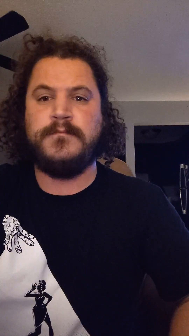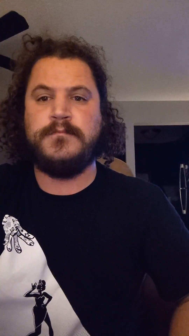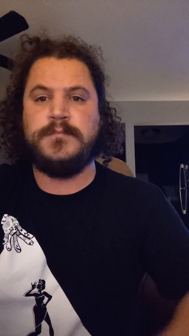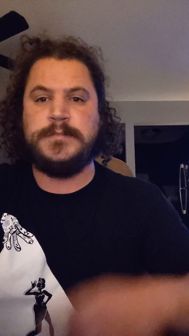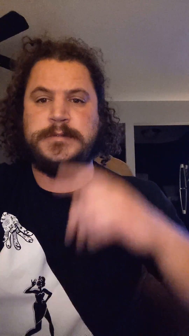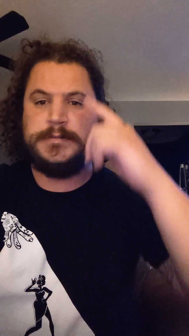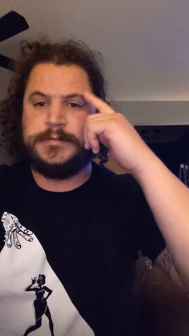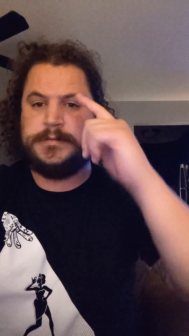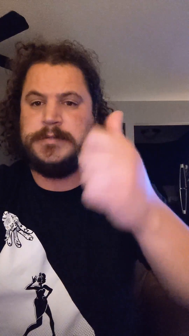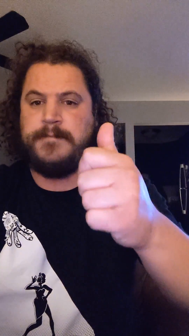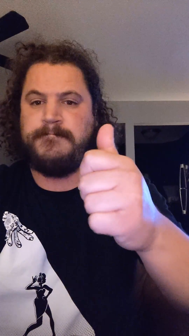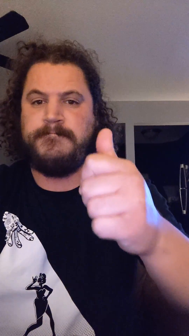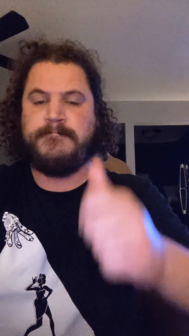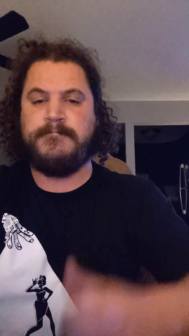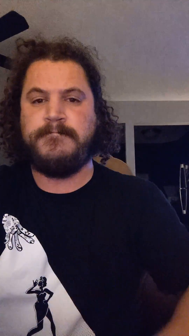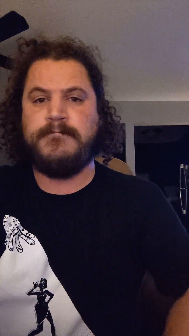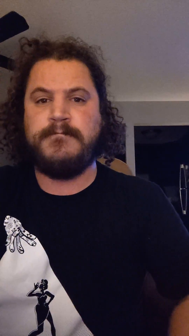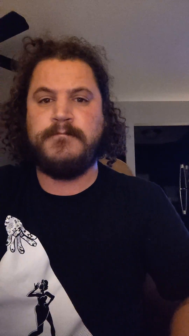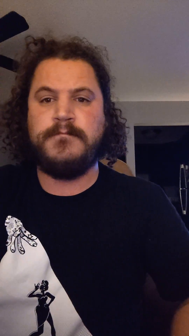dime